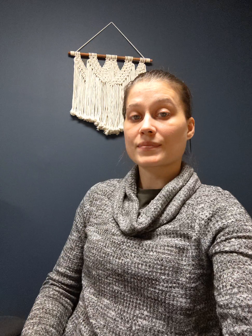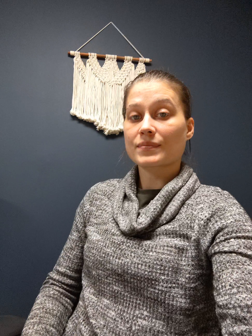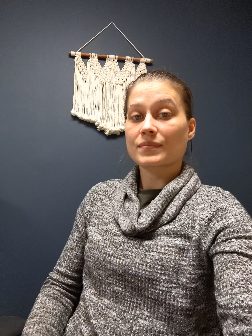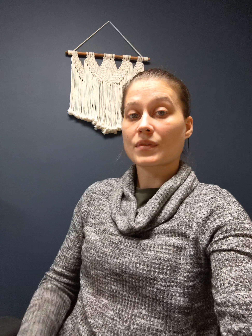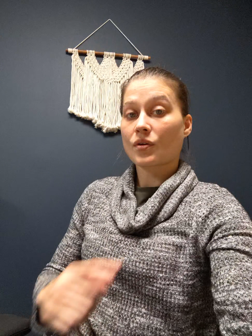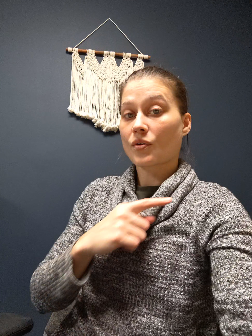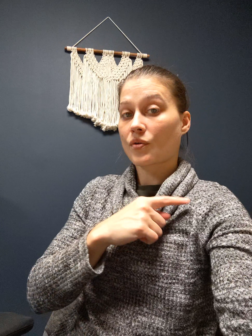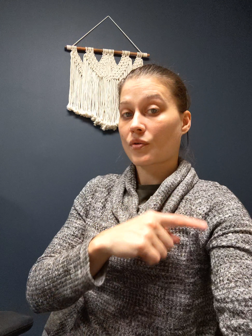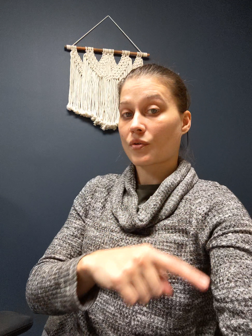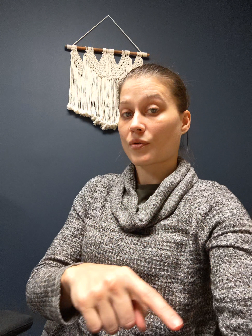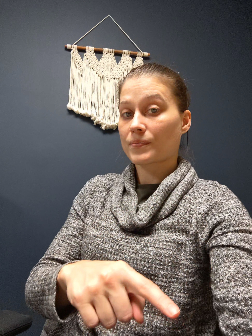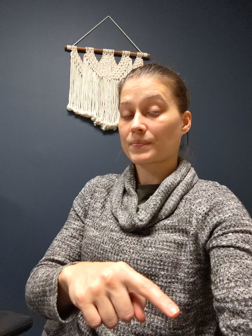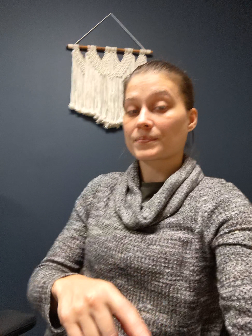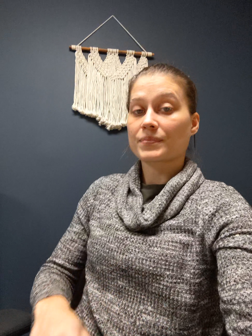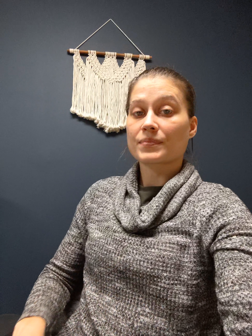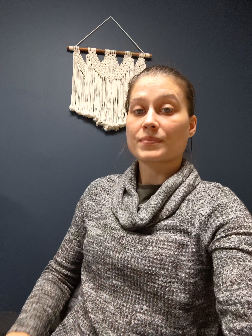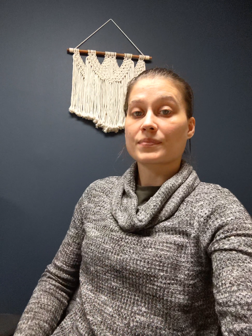arm